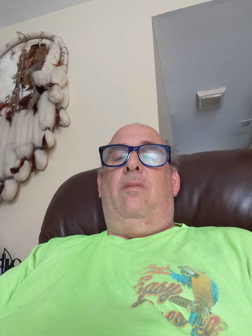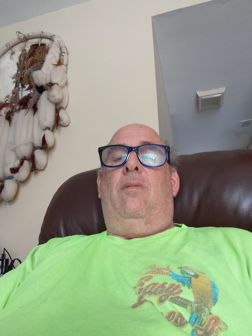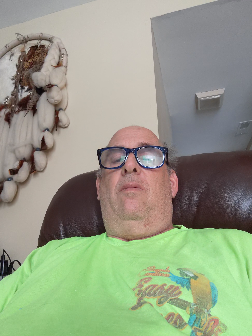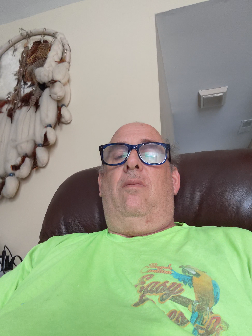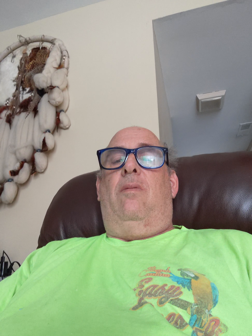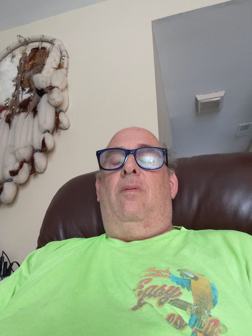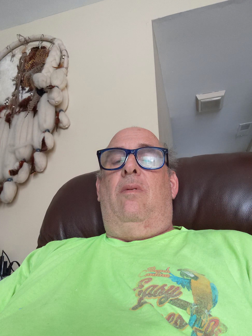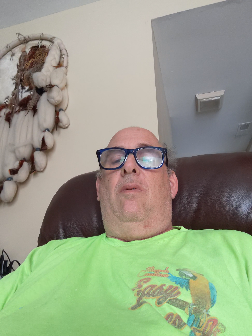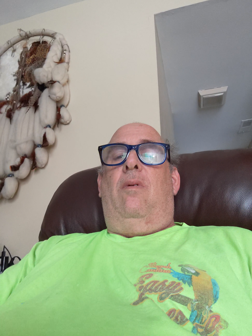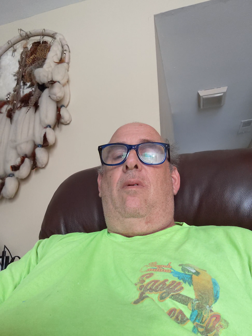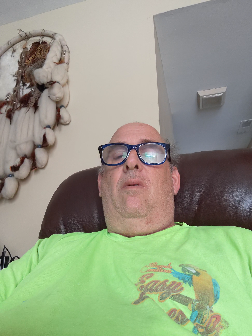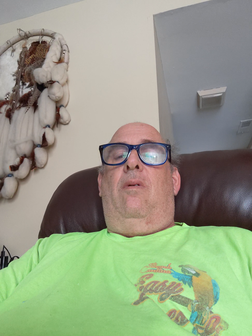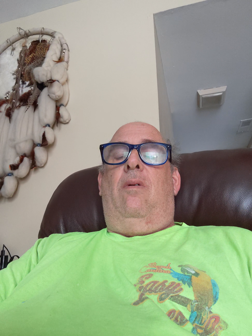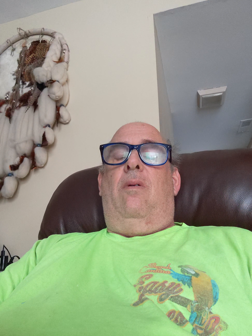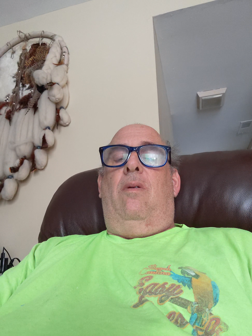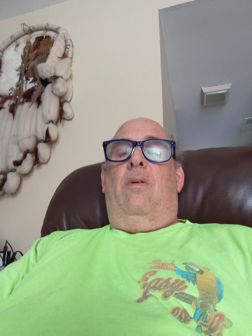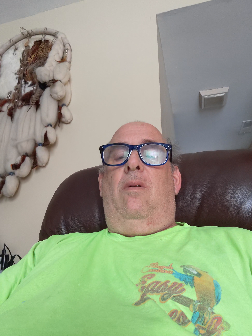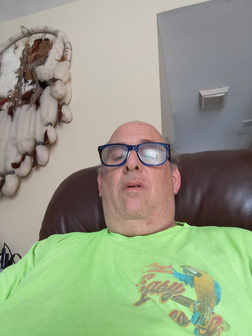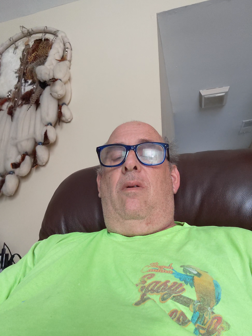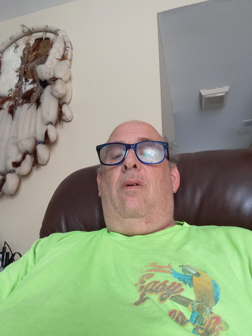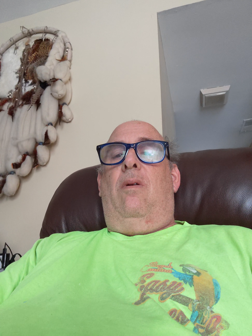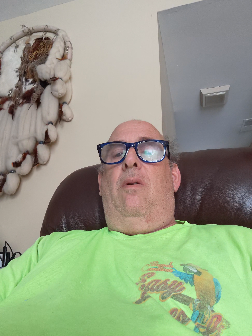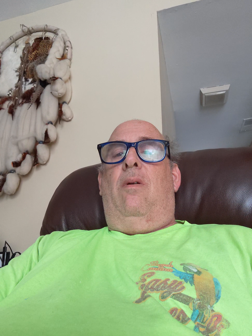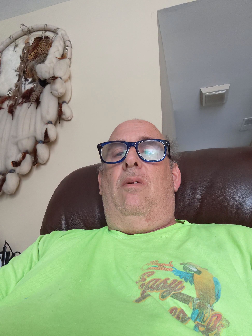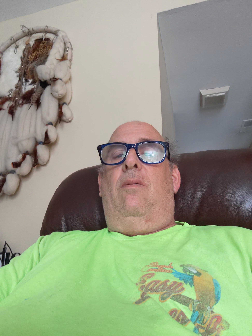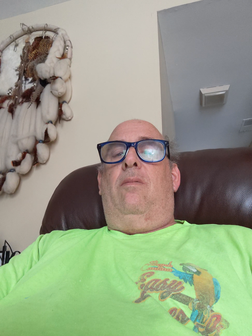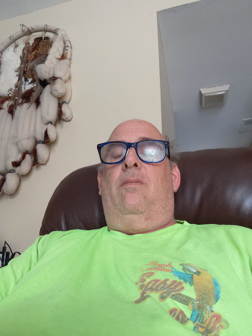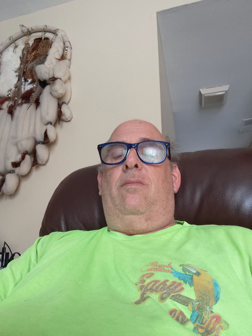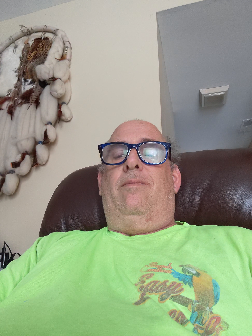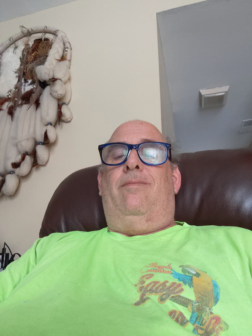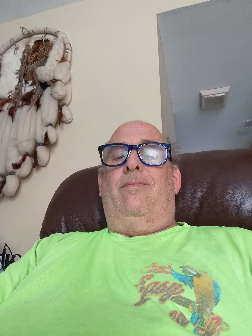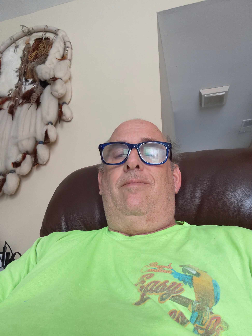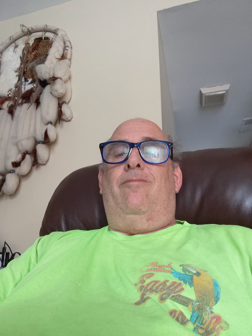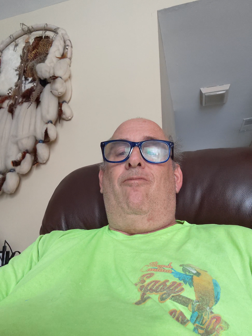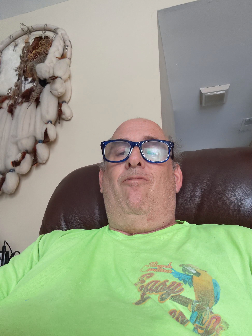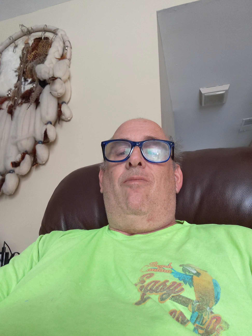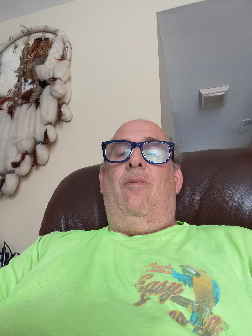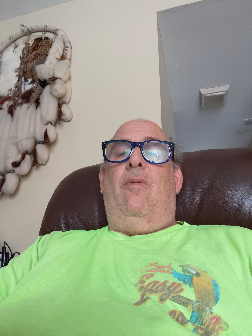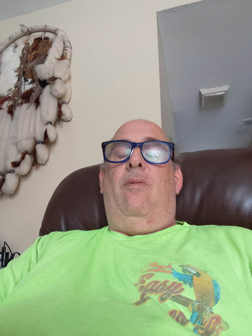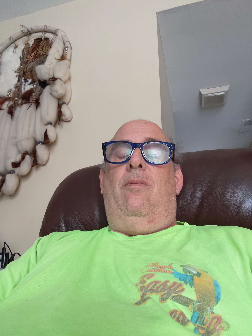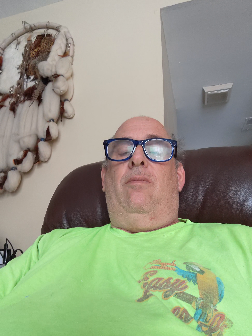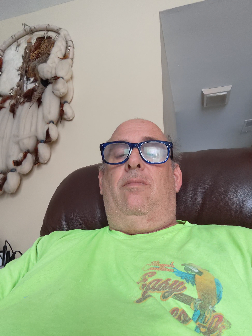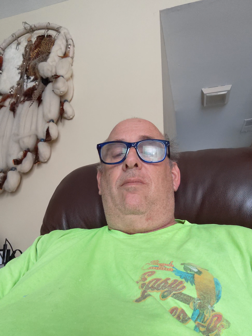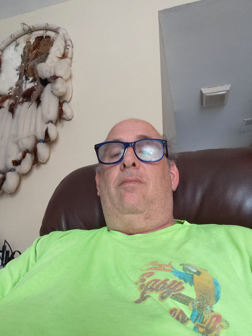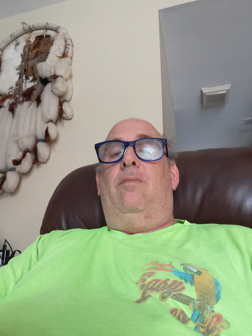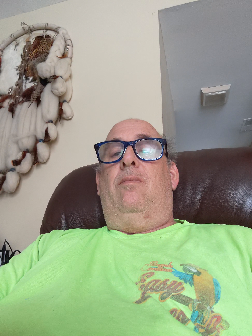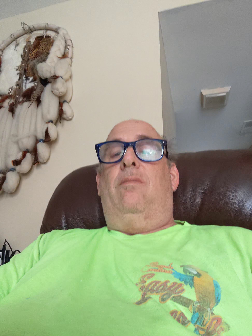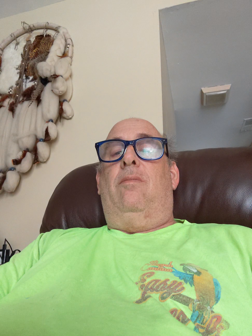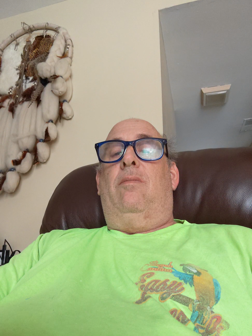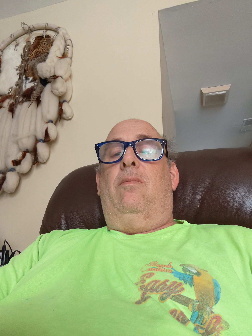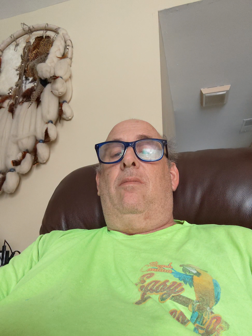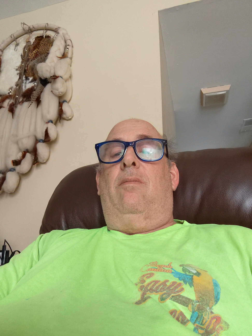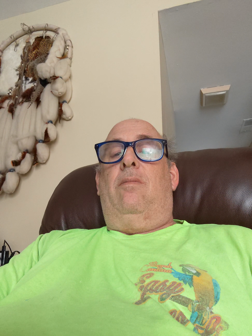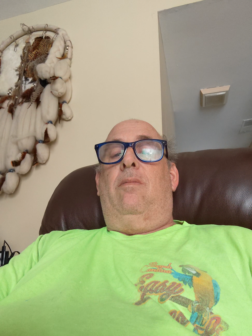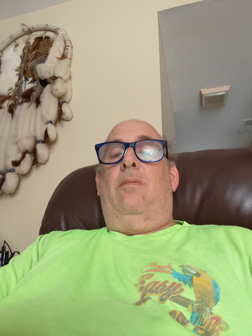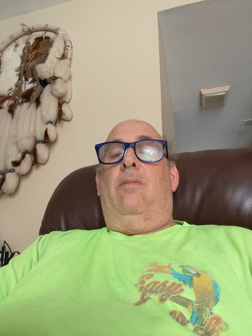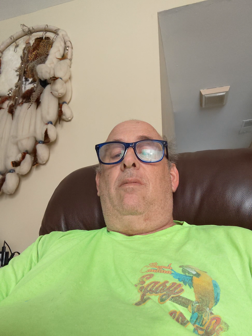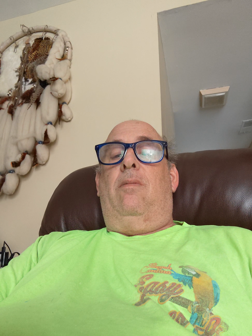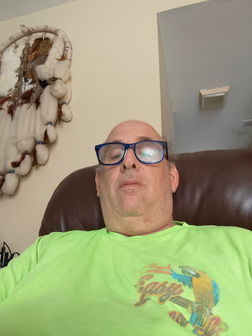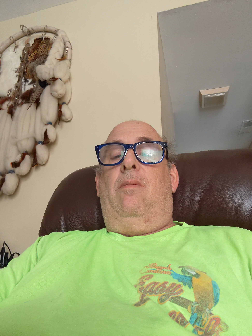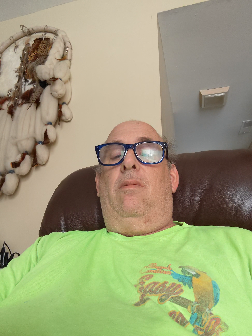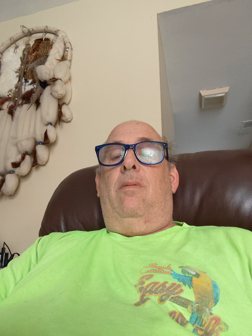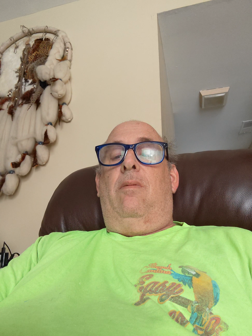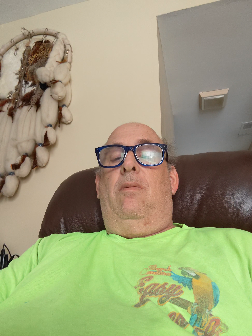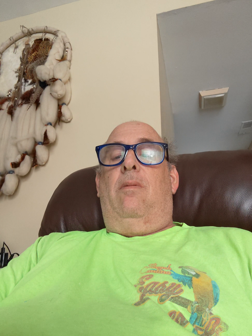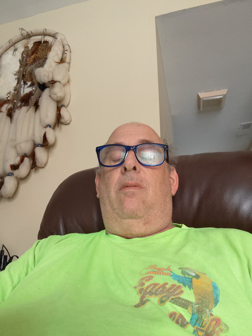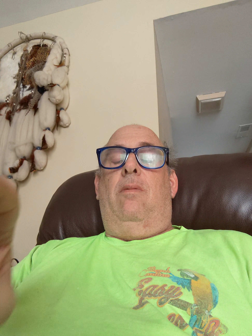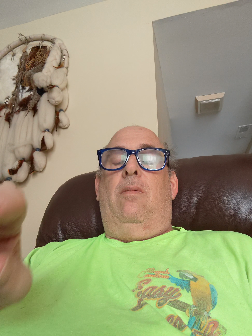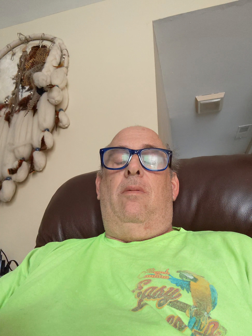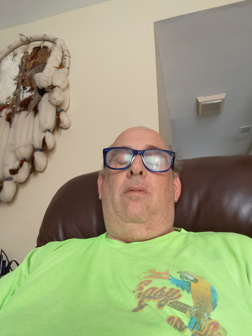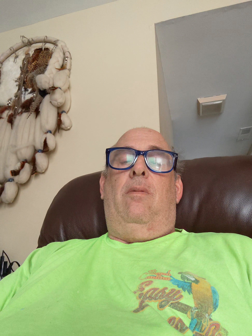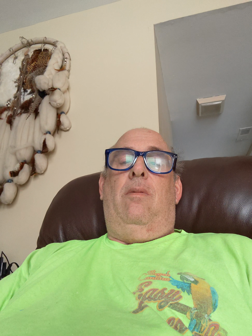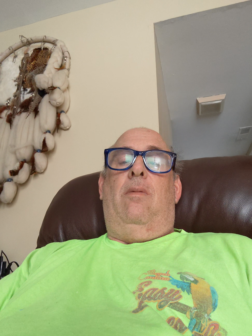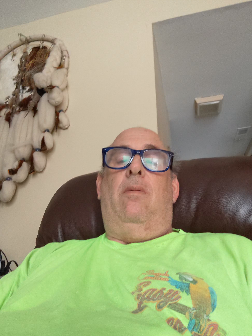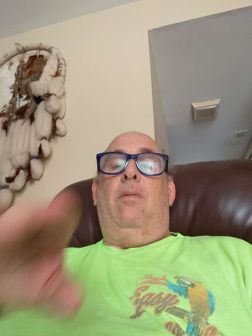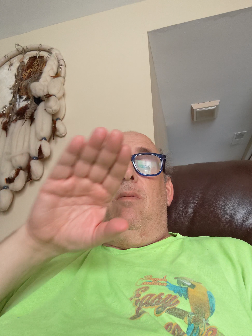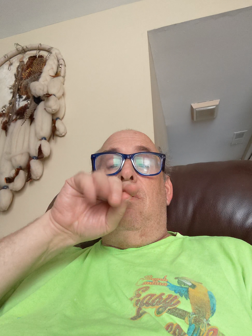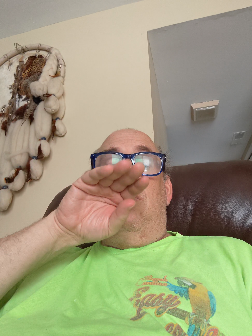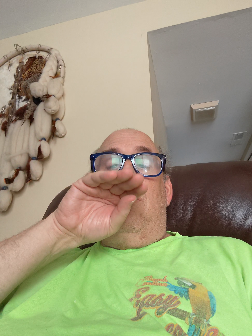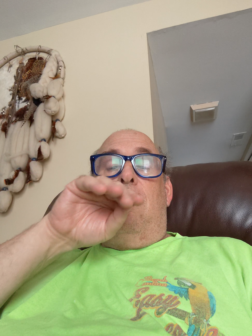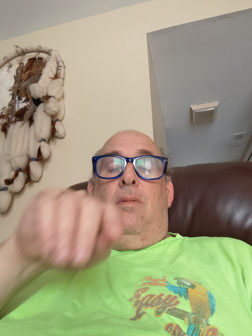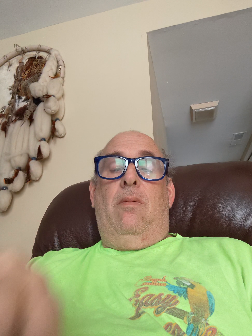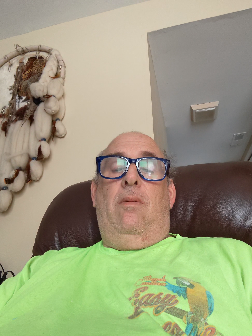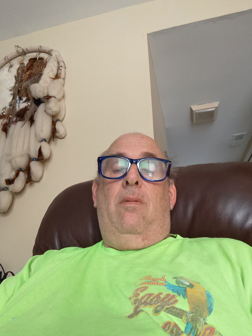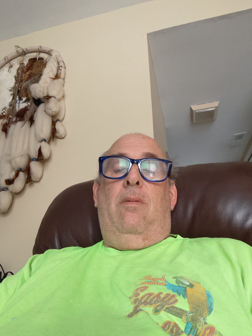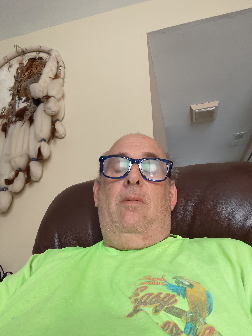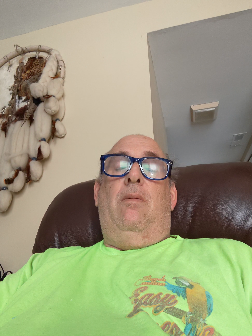goose